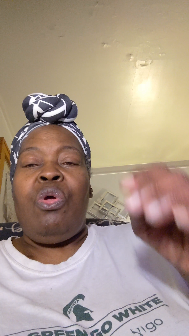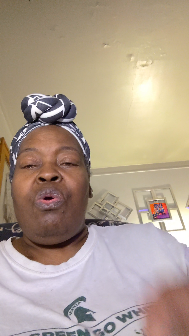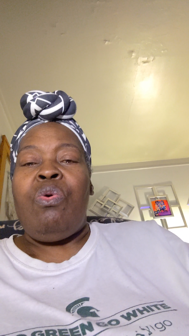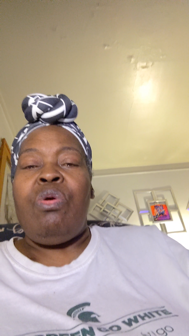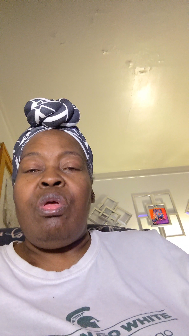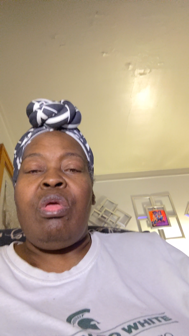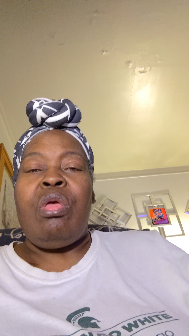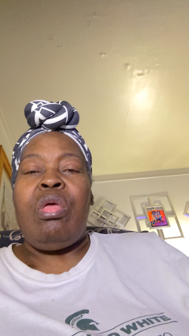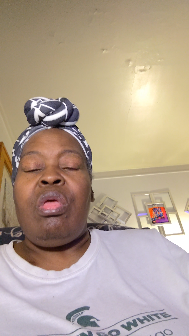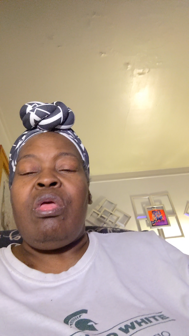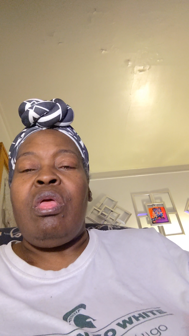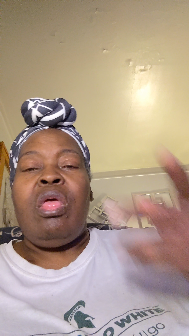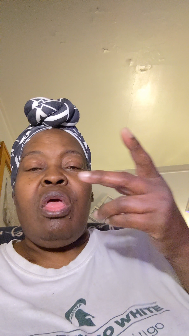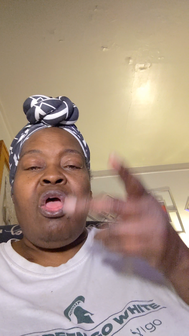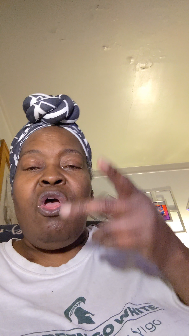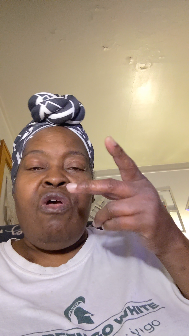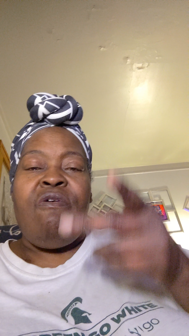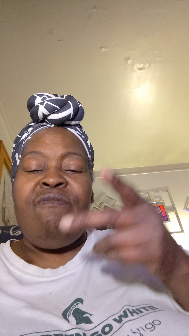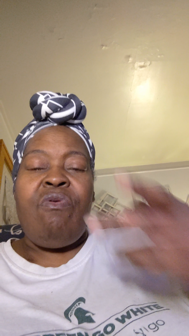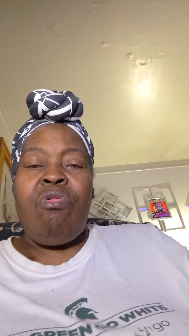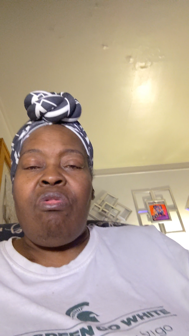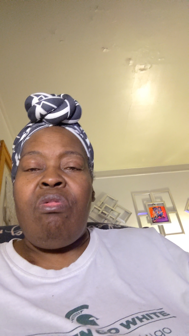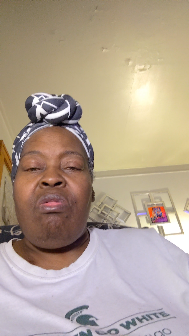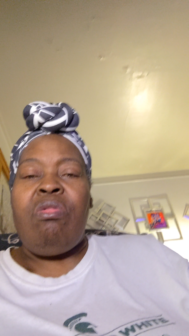careful